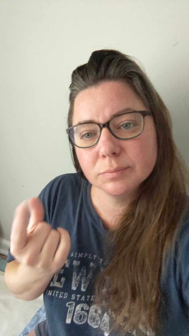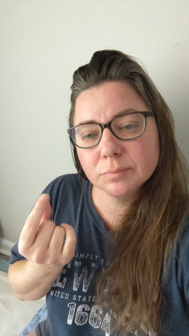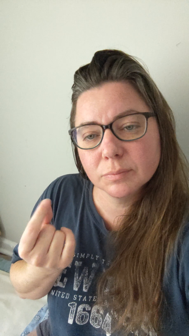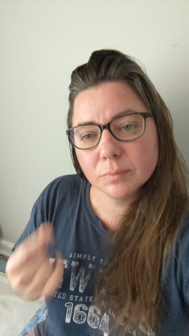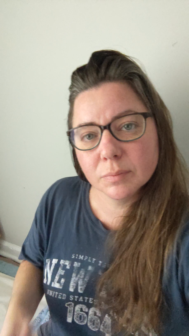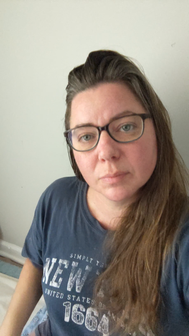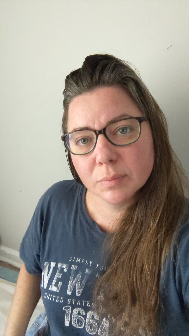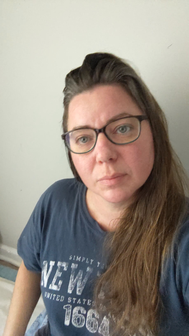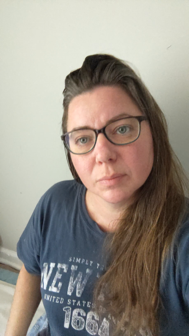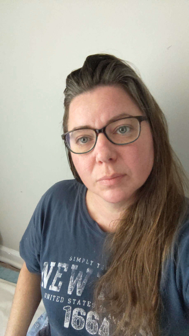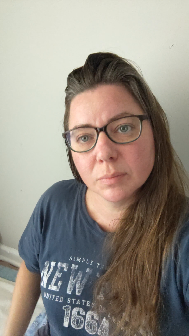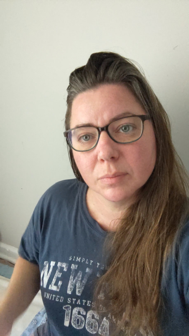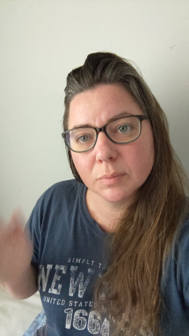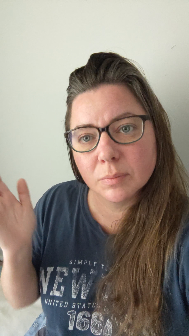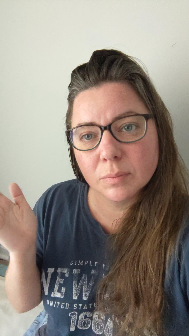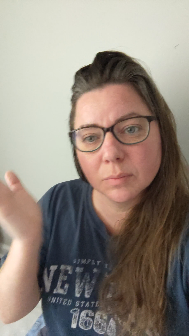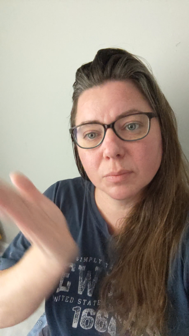bring